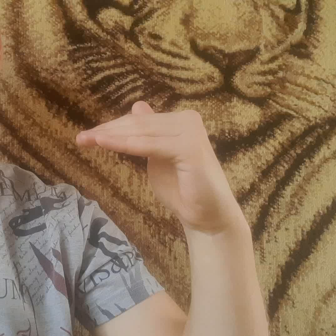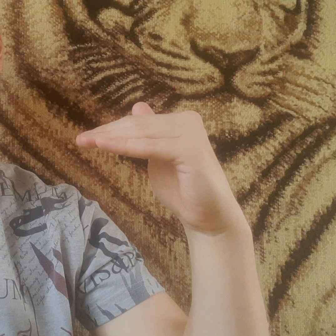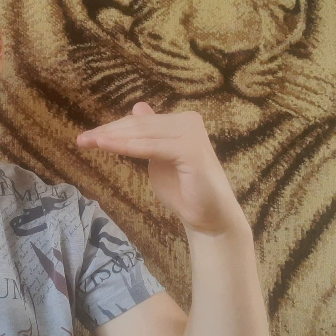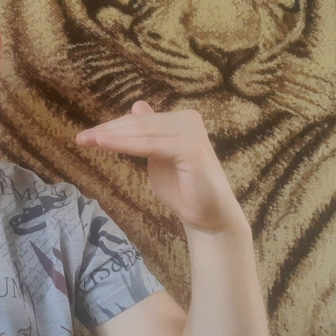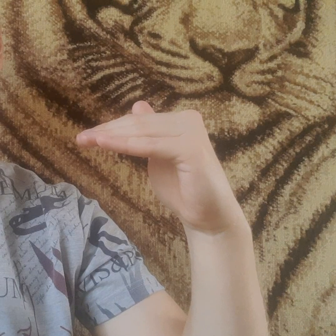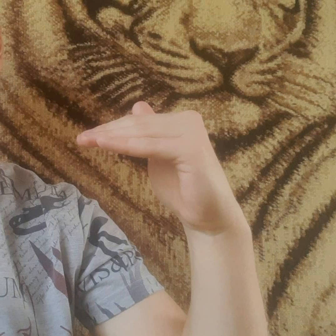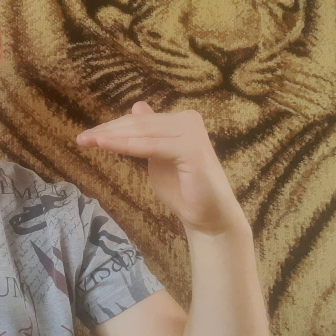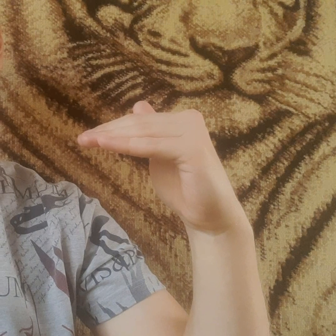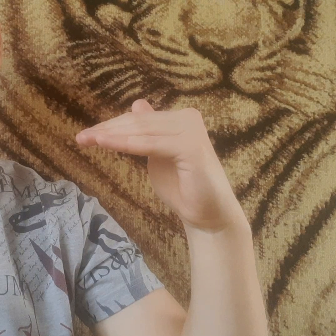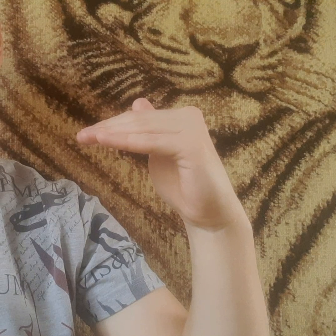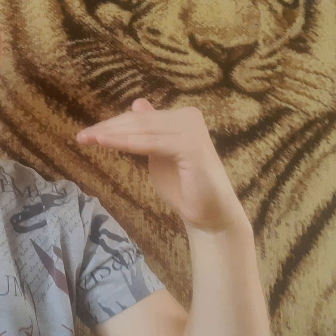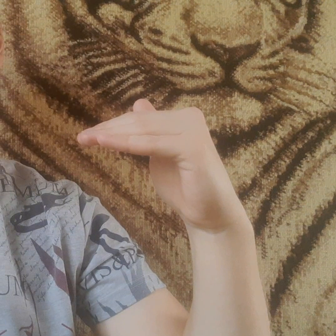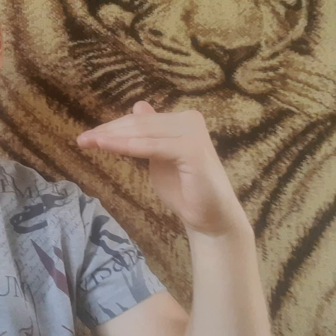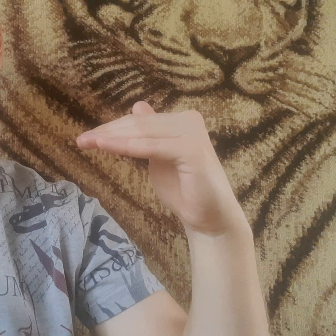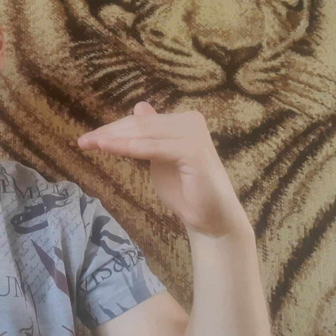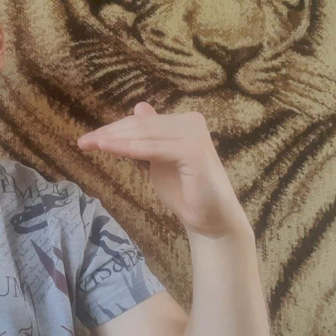Ф